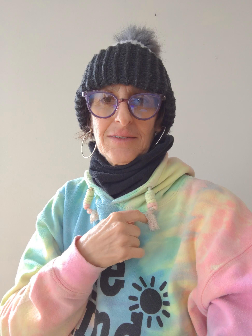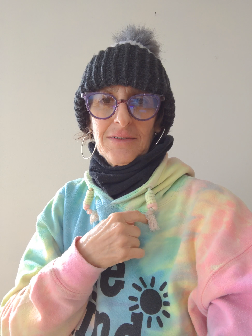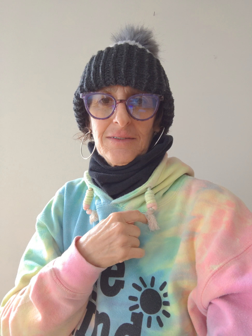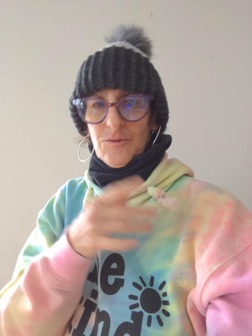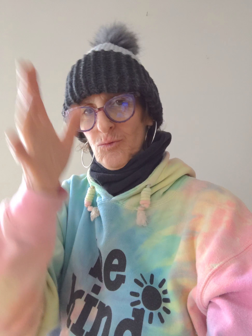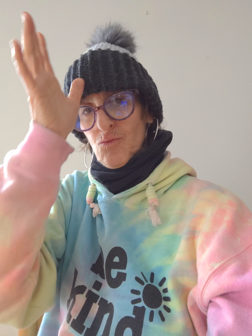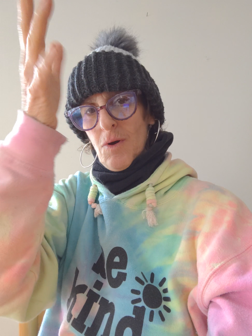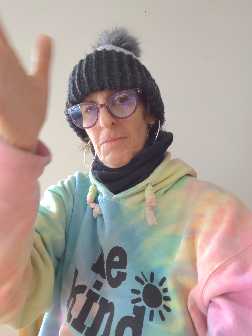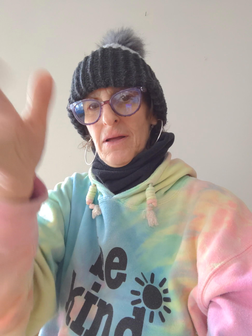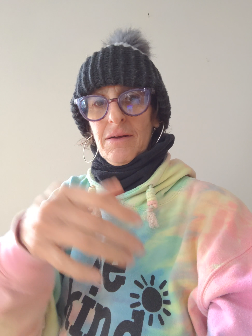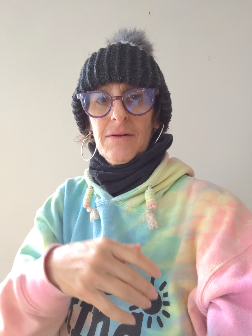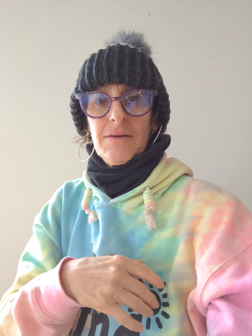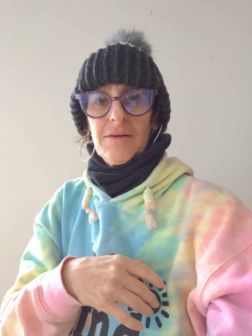grandpa